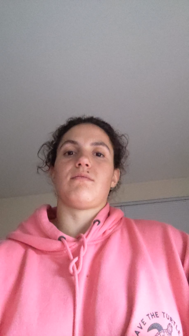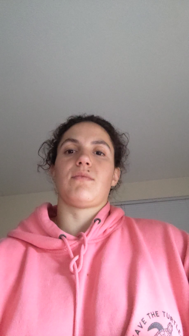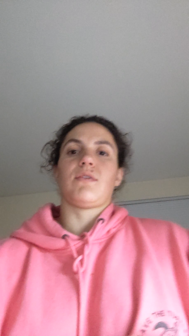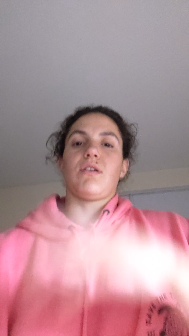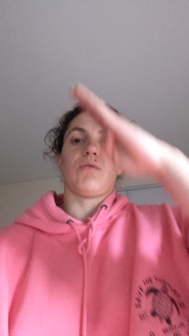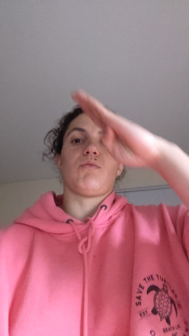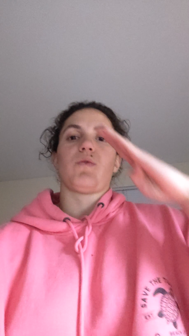roof